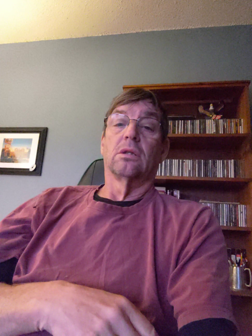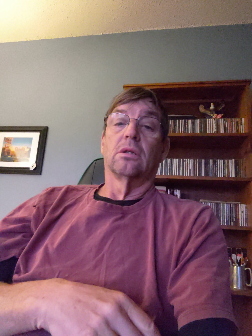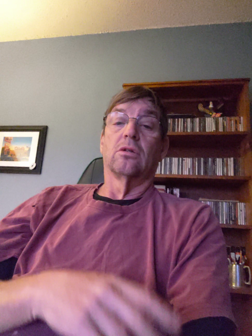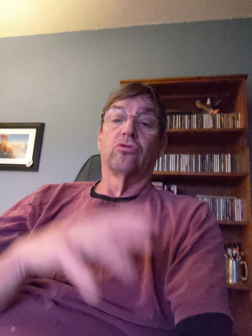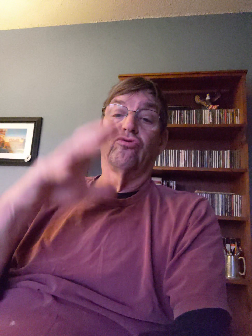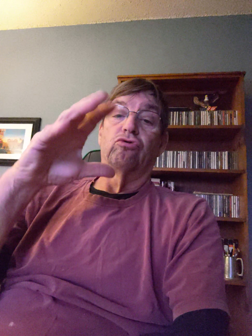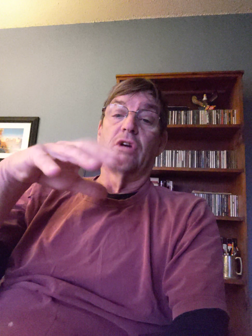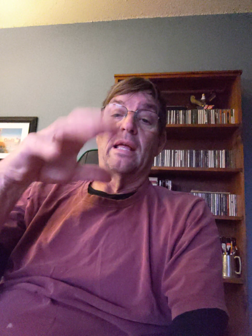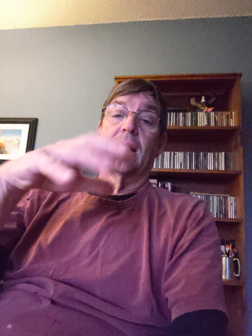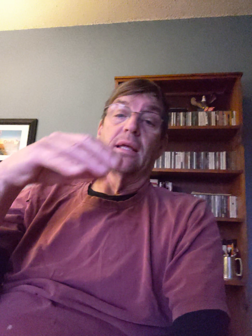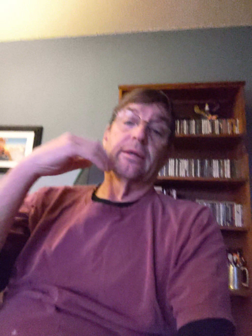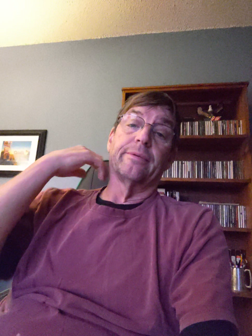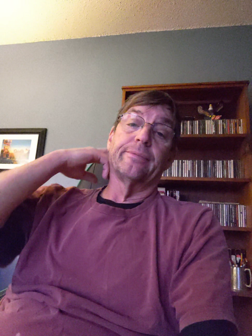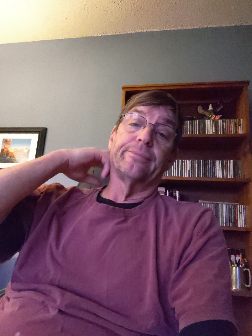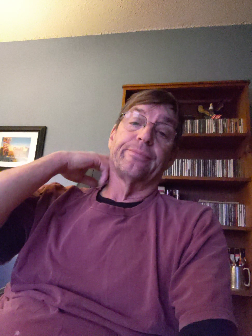rain